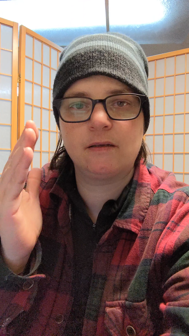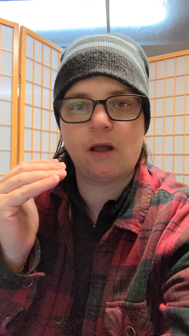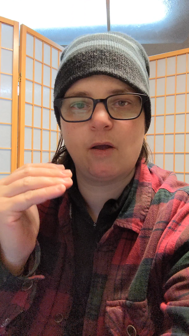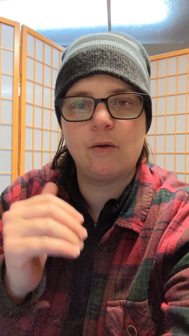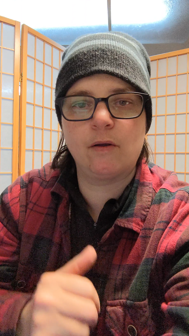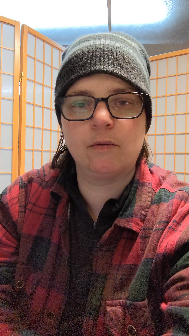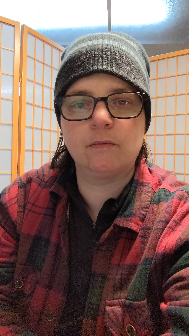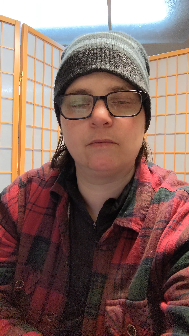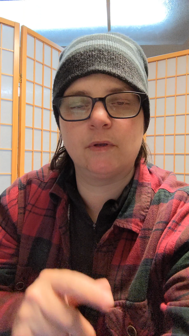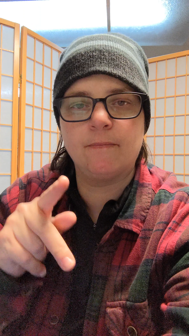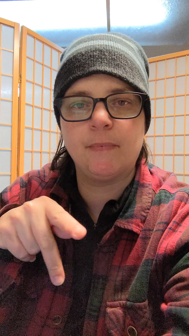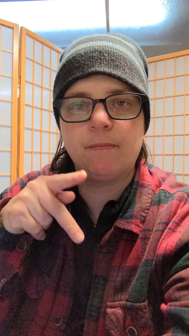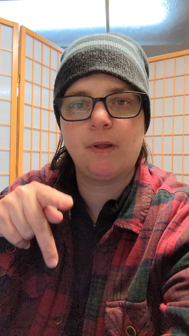people